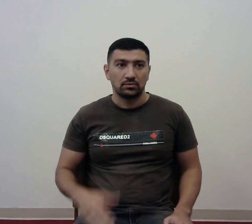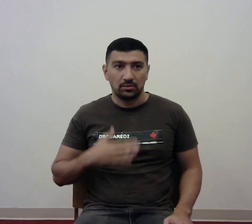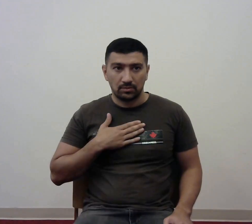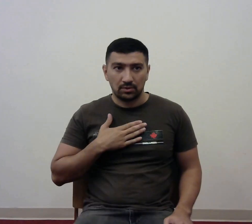mən